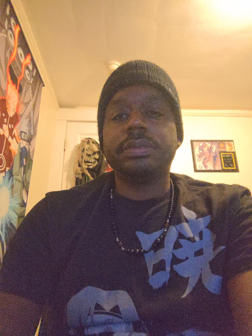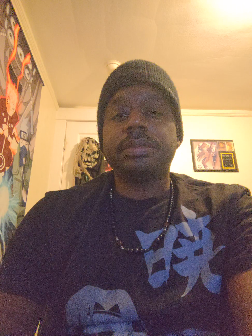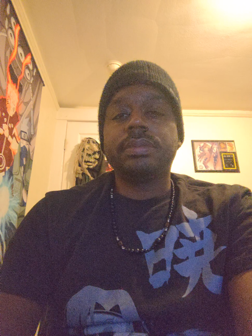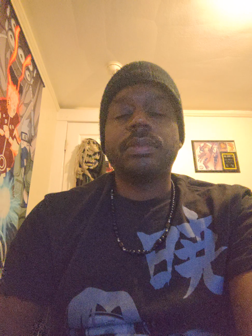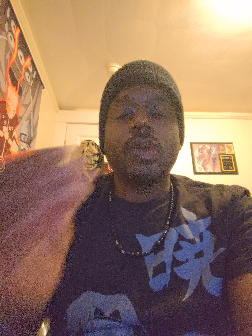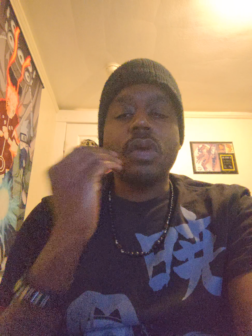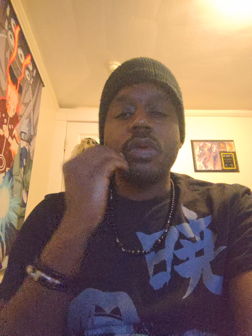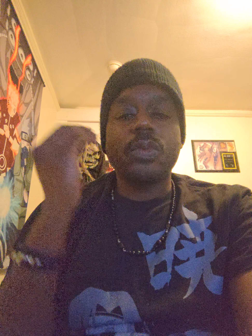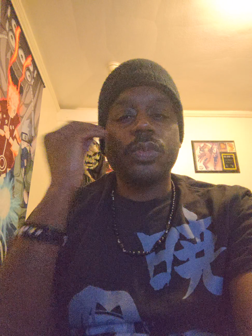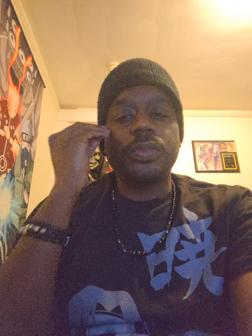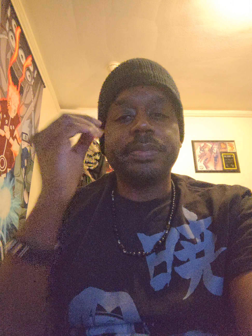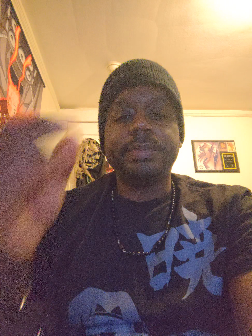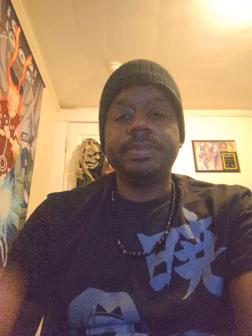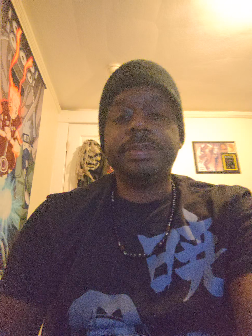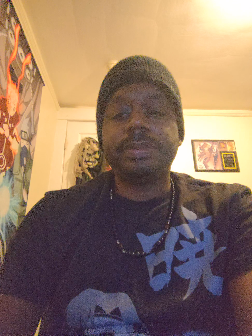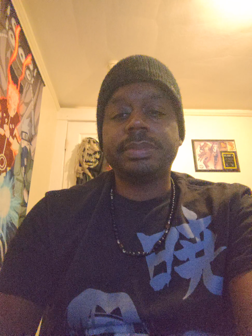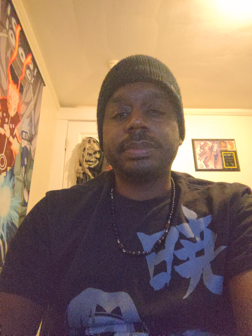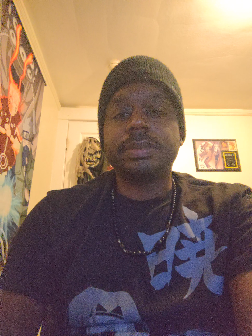home